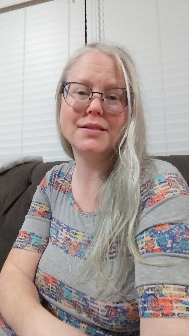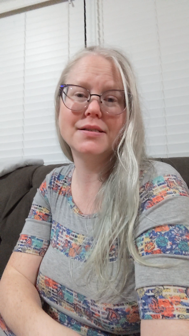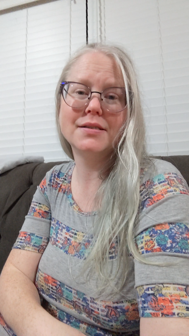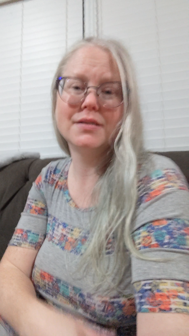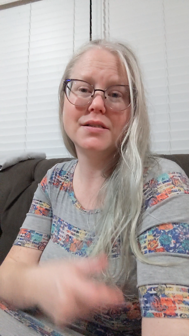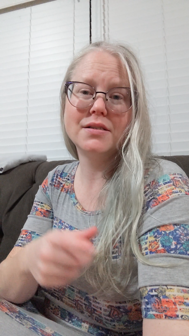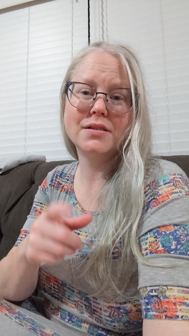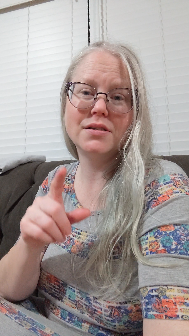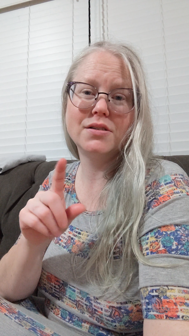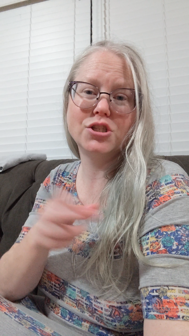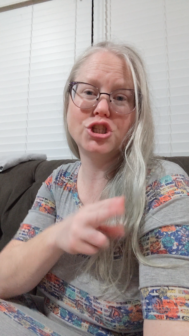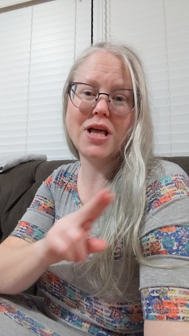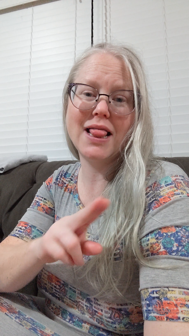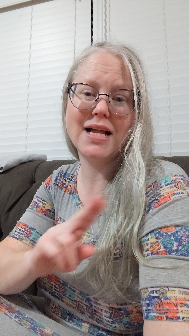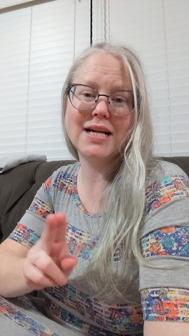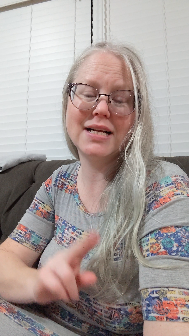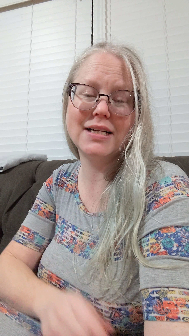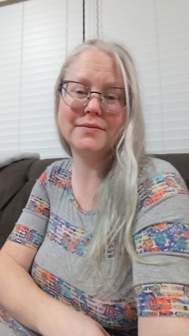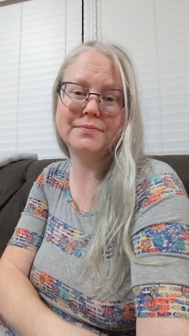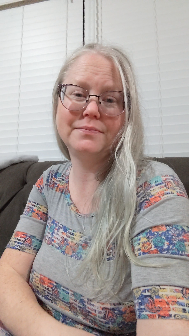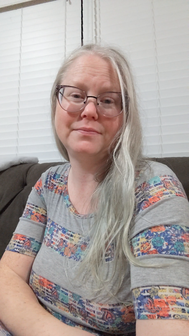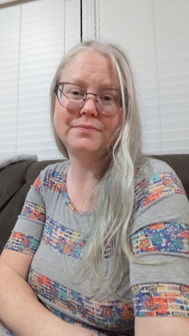jelly